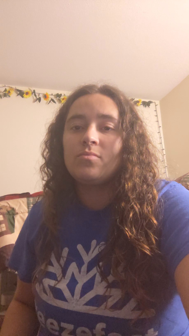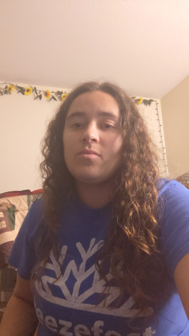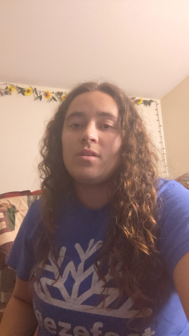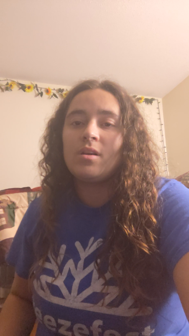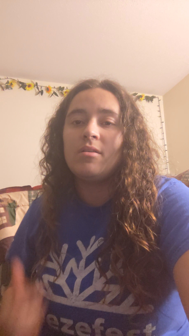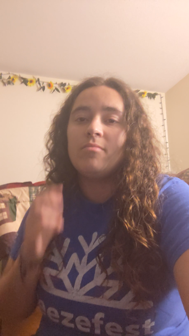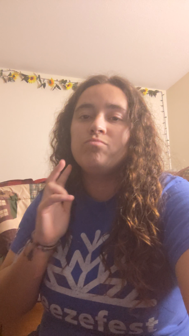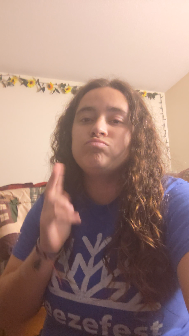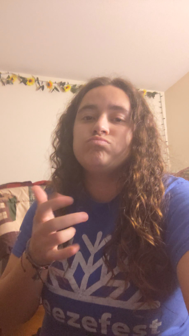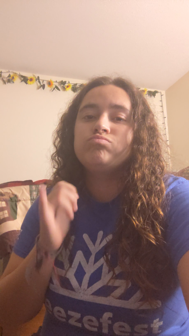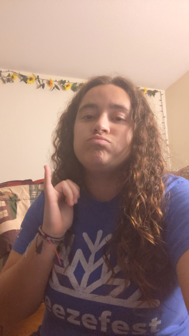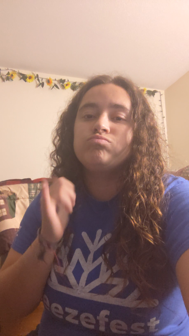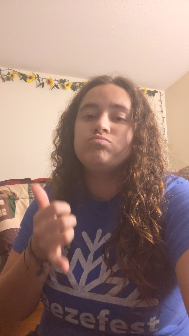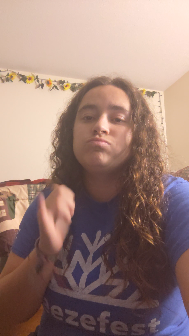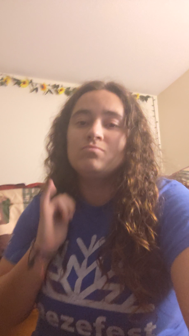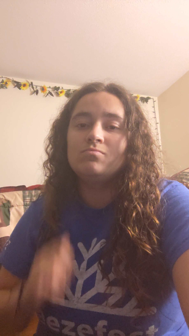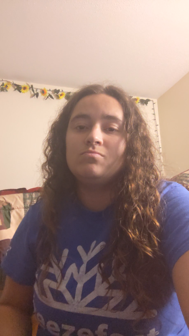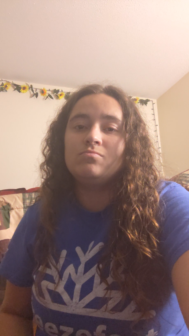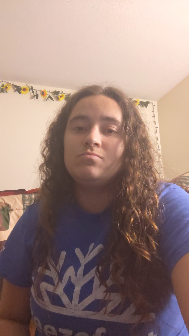rocking chair